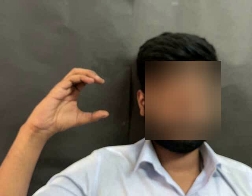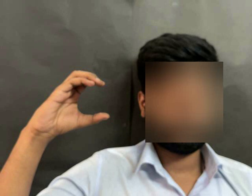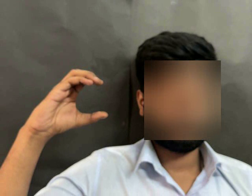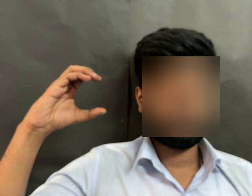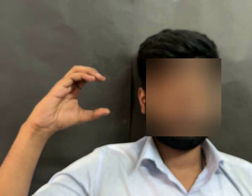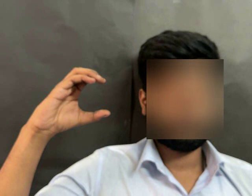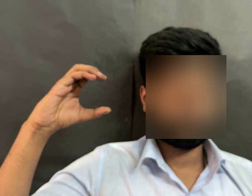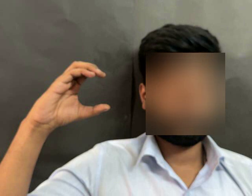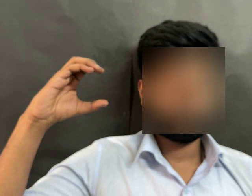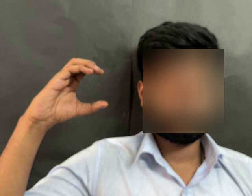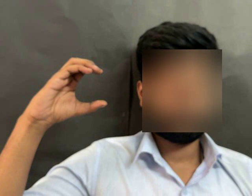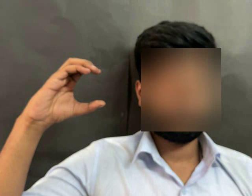C